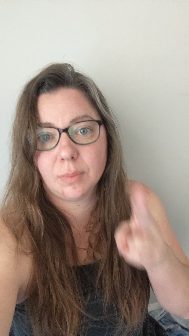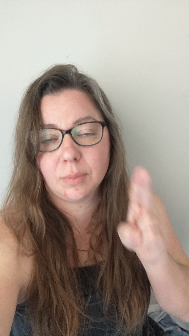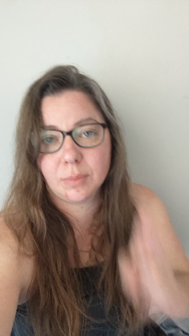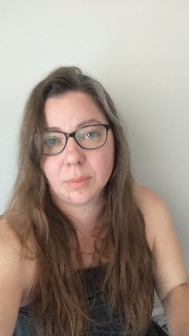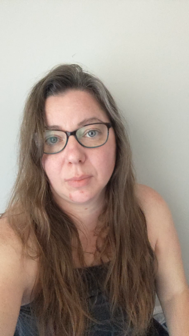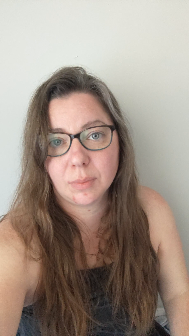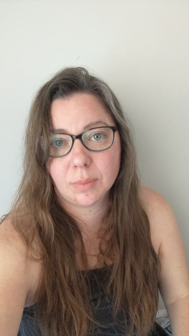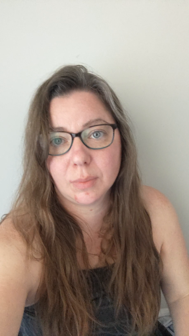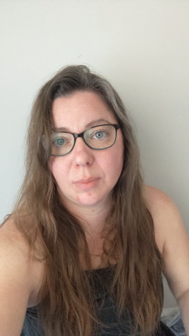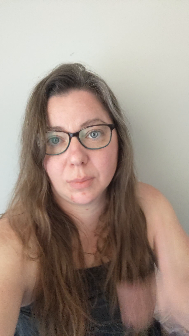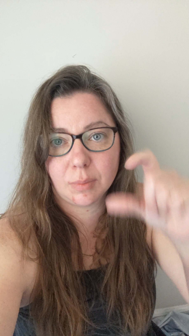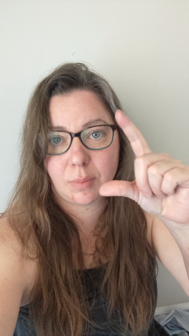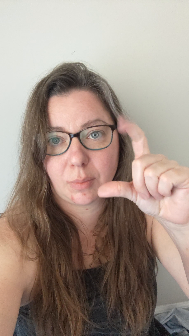camera